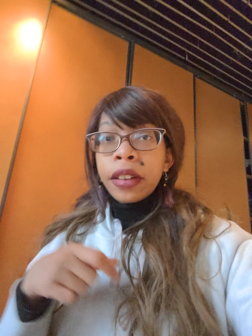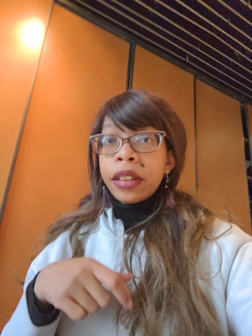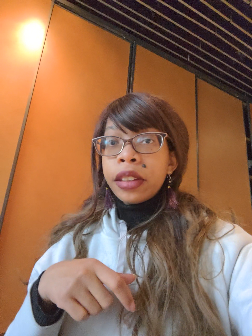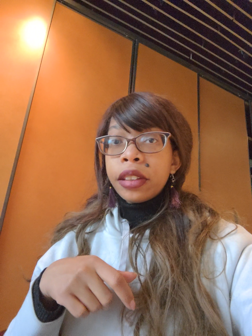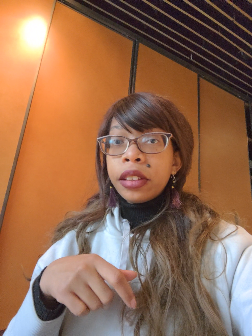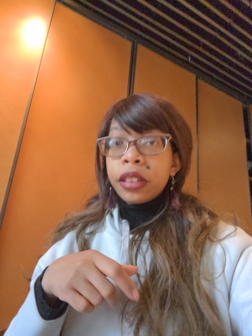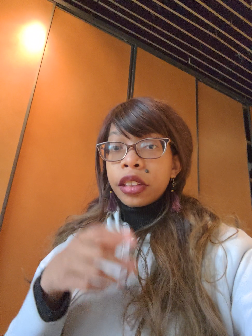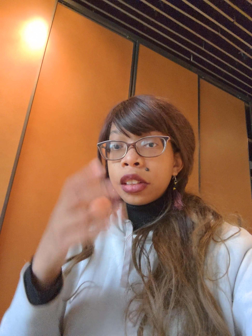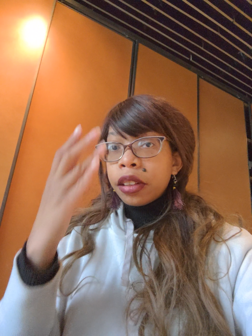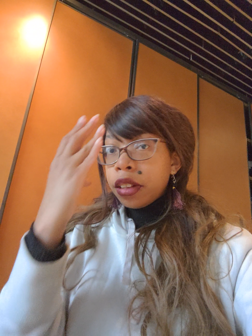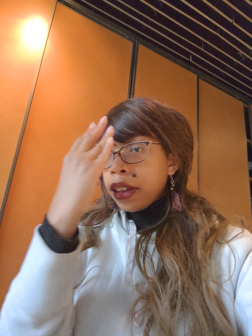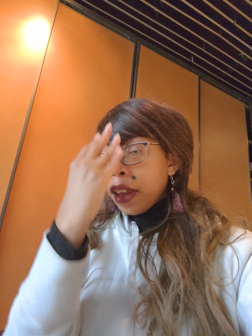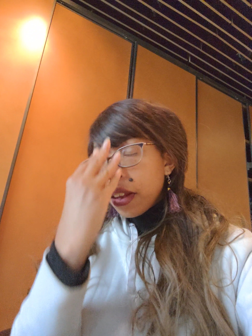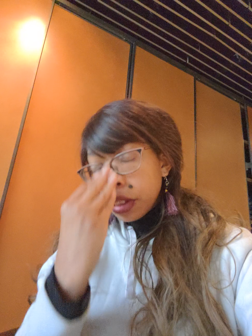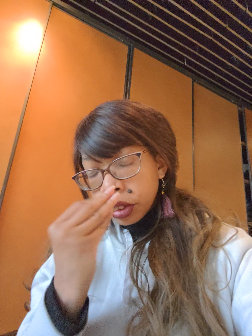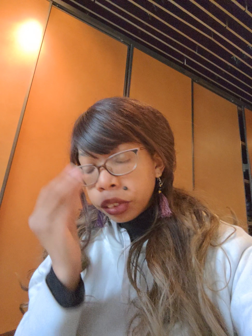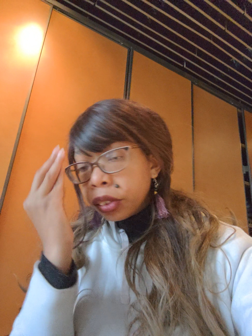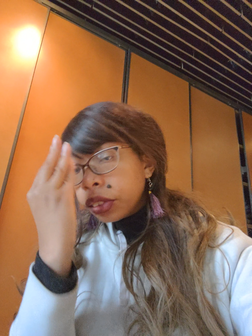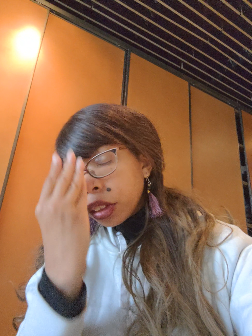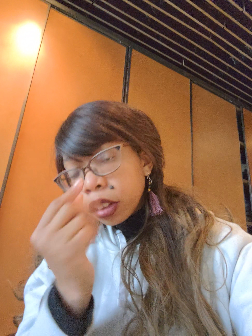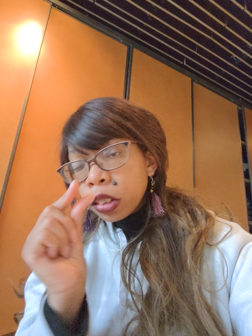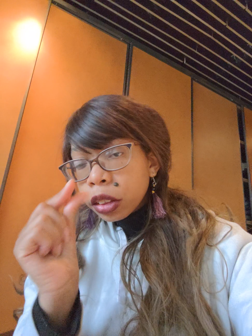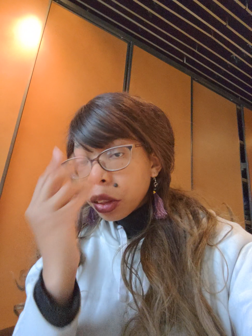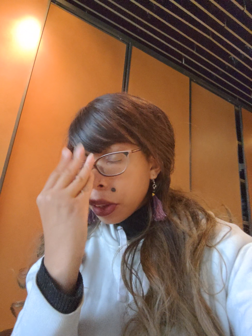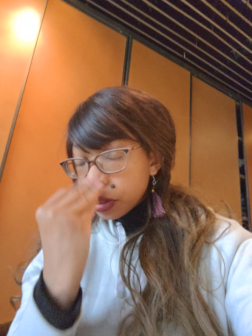nap